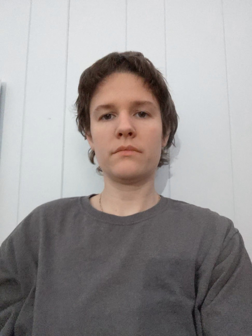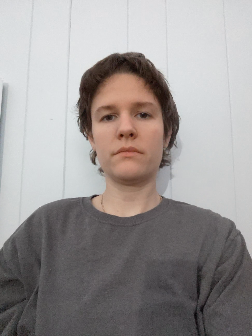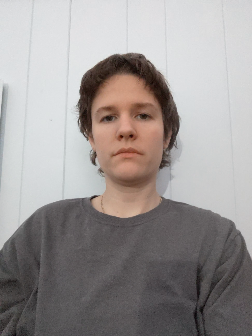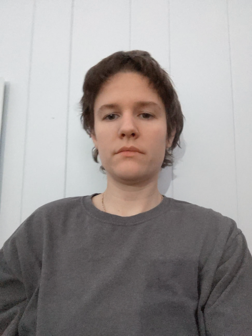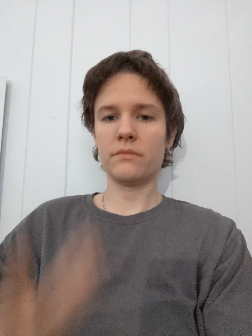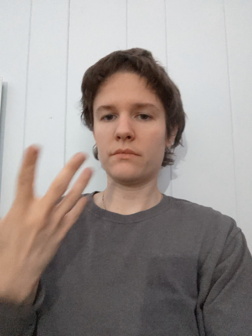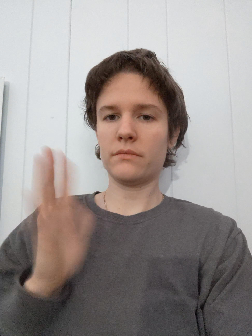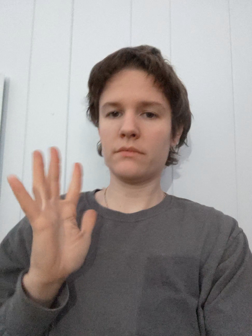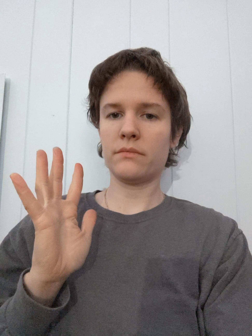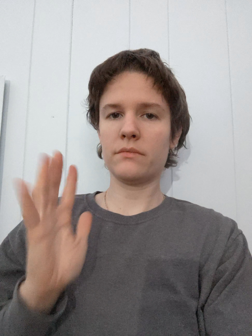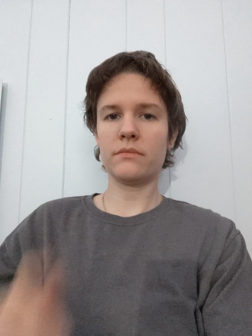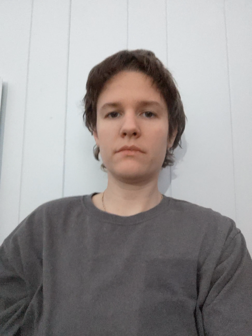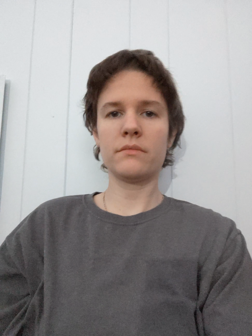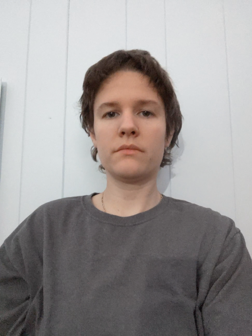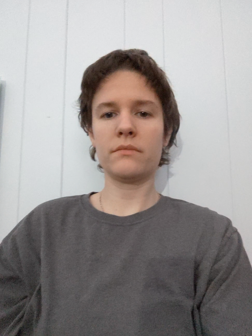finish